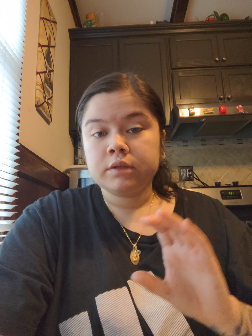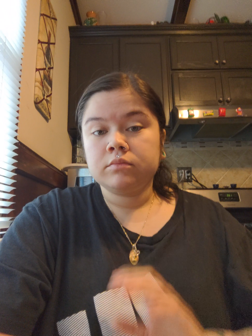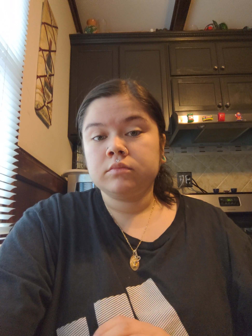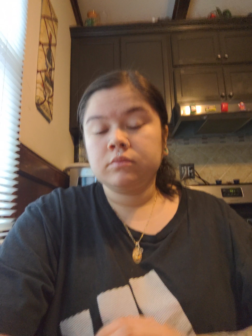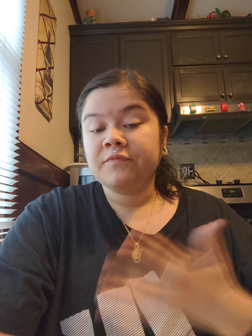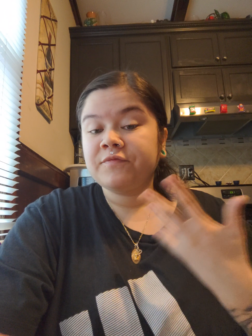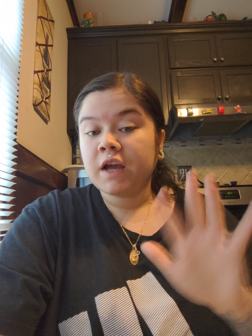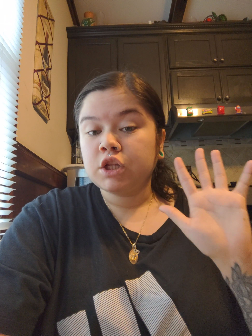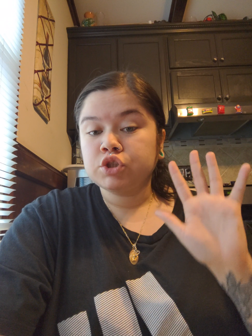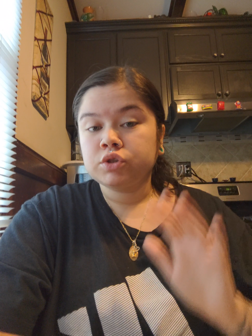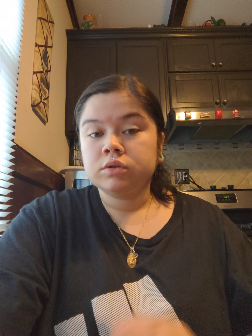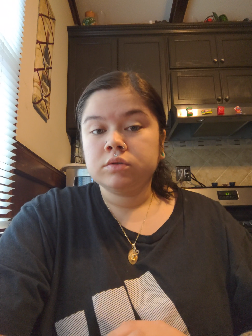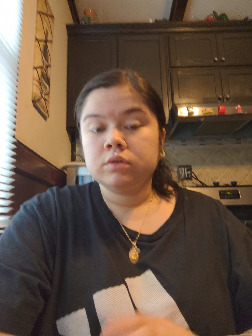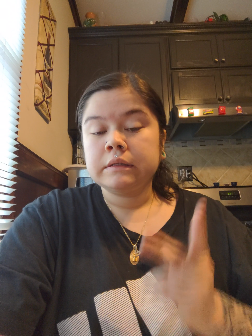finish